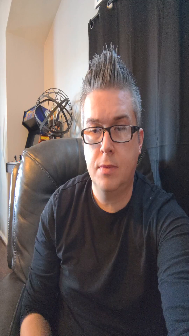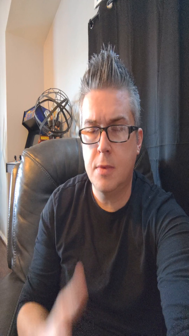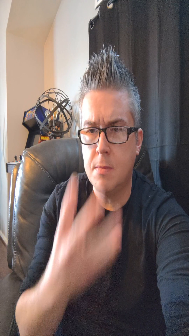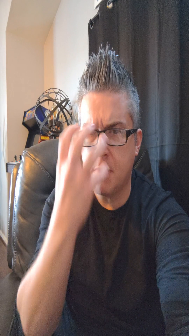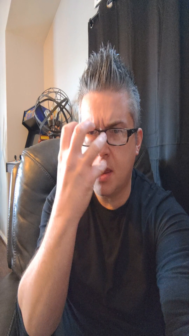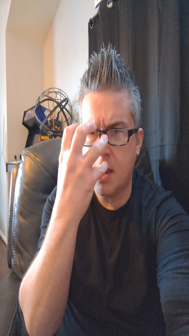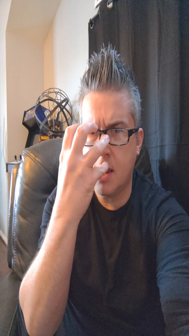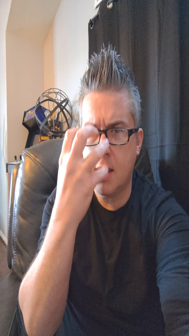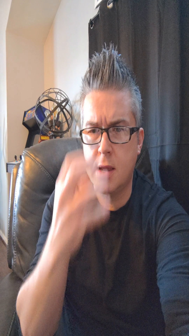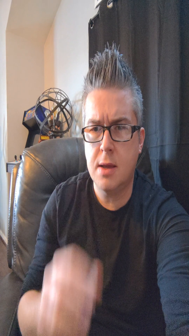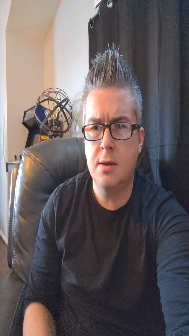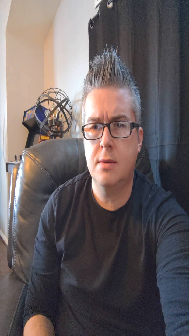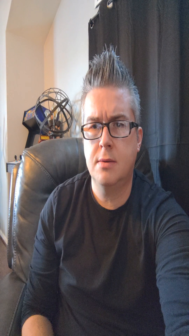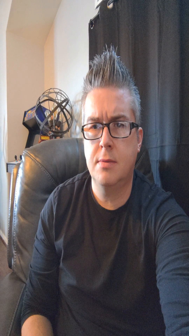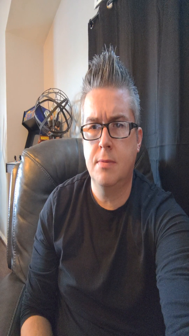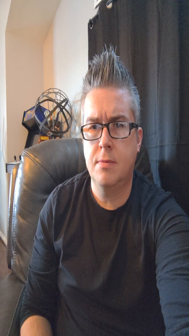mad